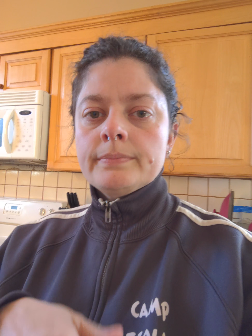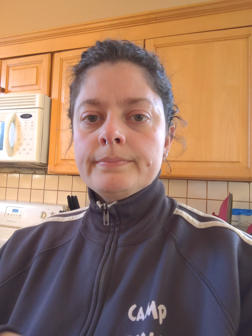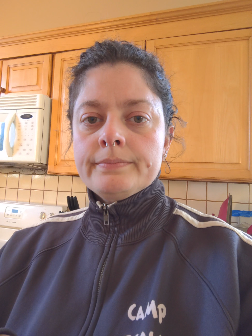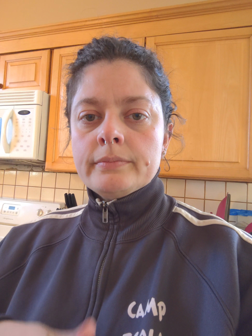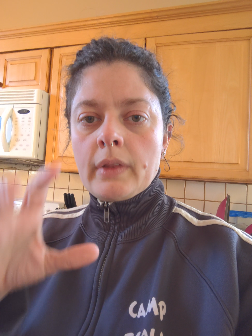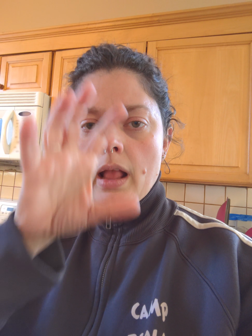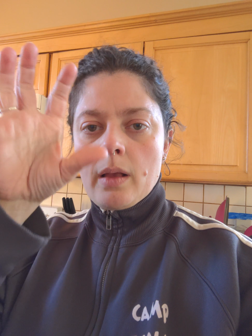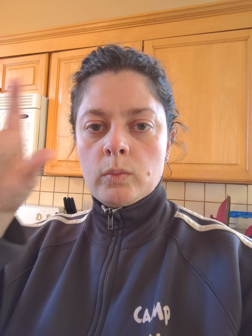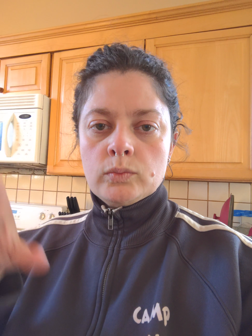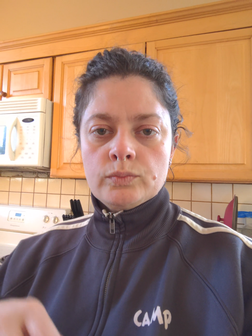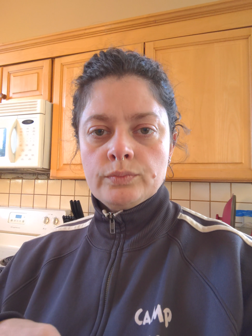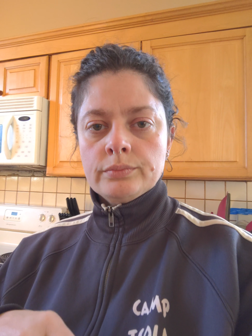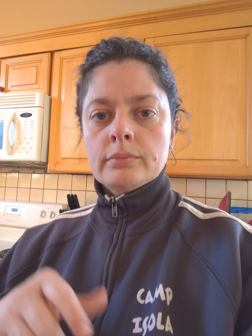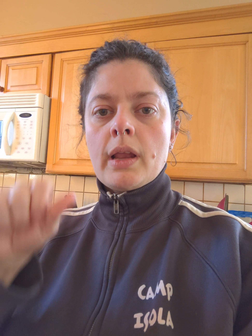cloud